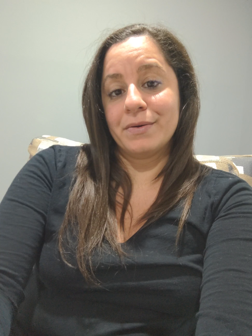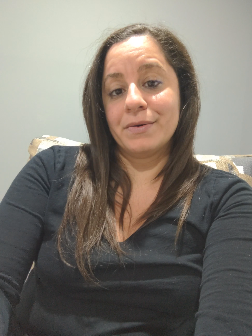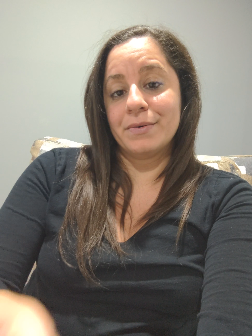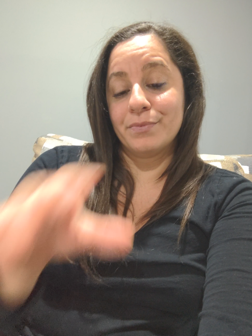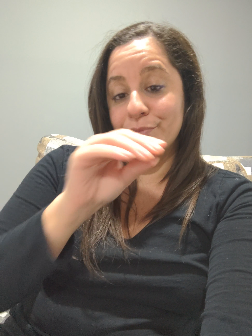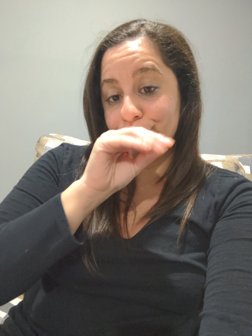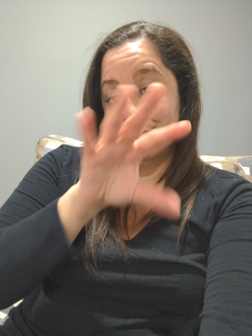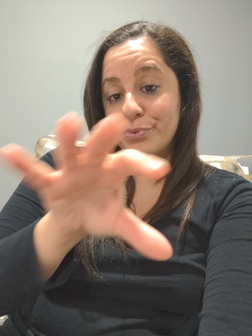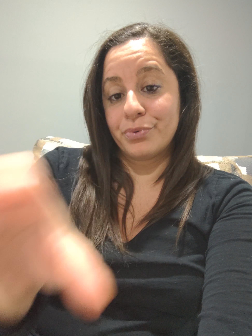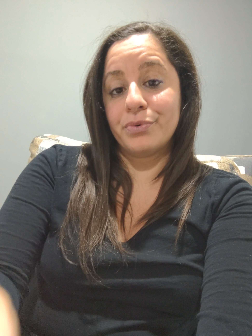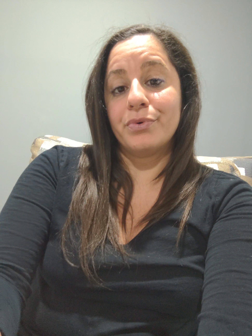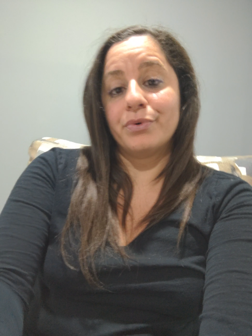blow